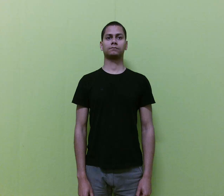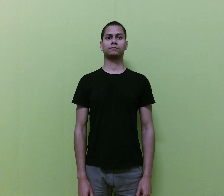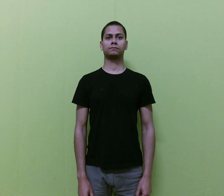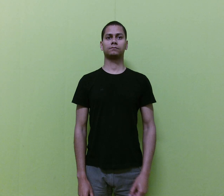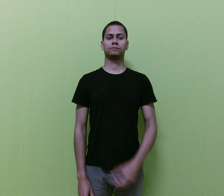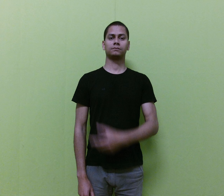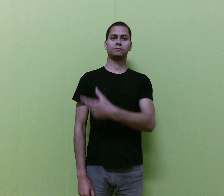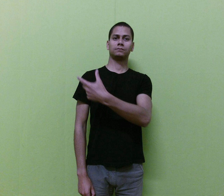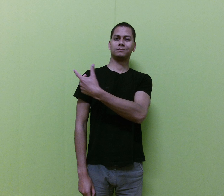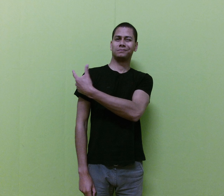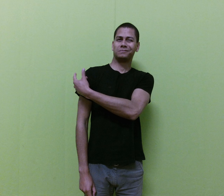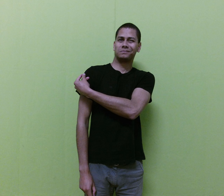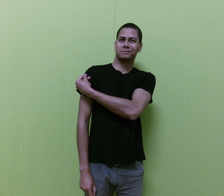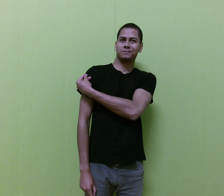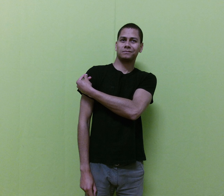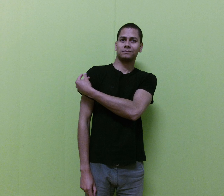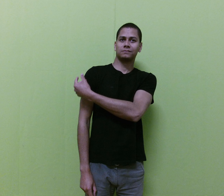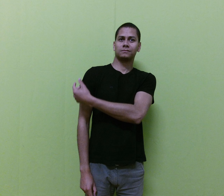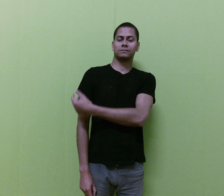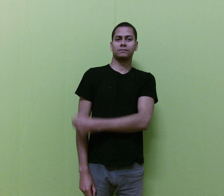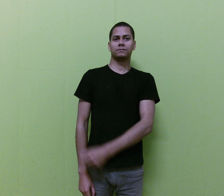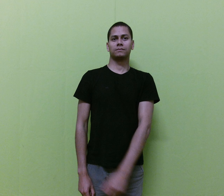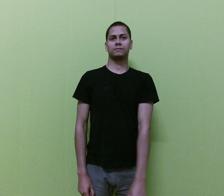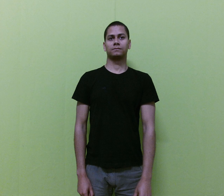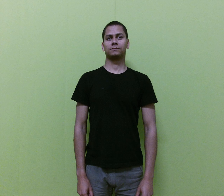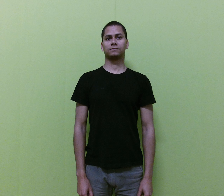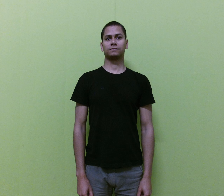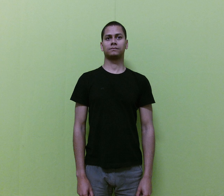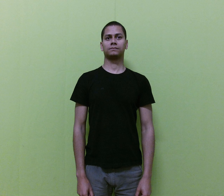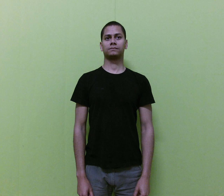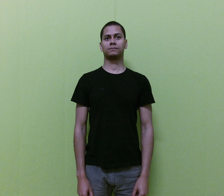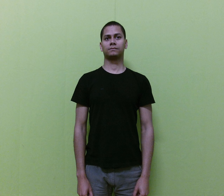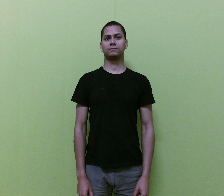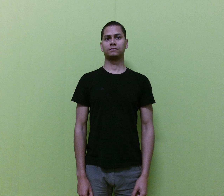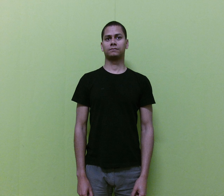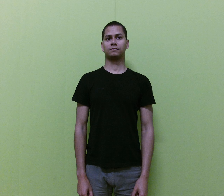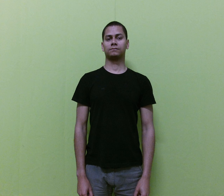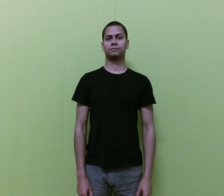vacina